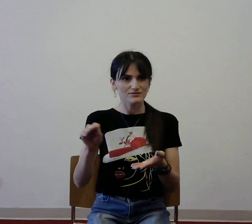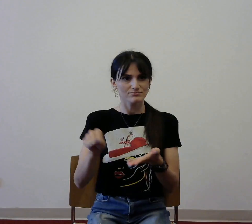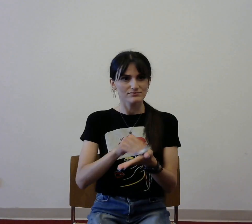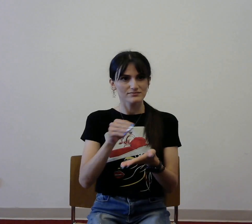yazı